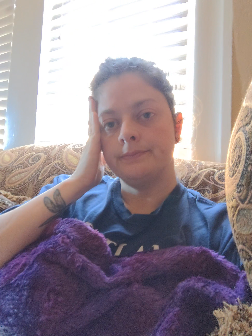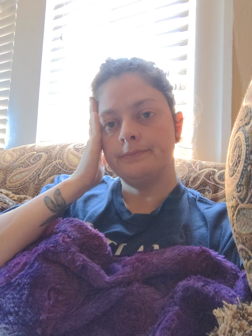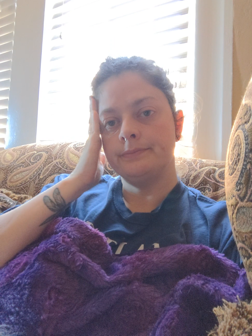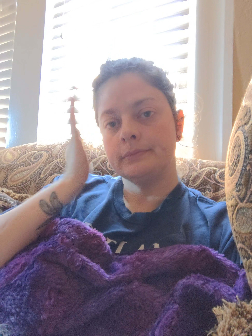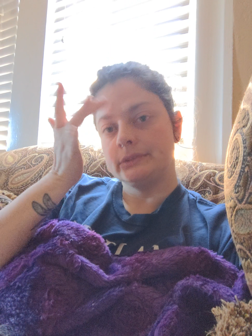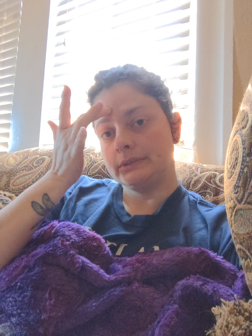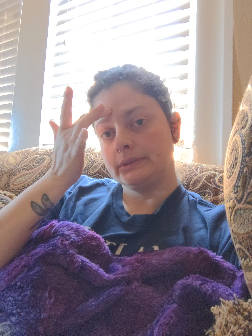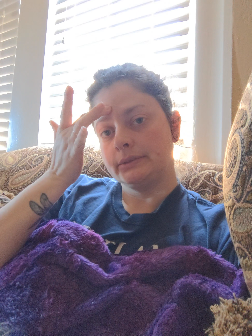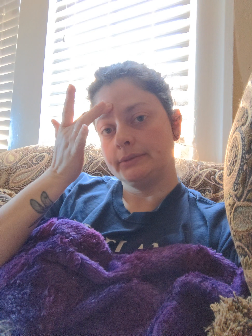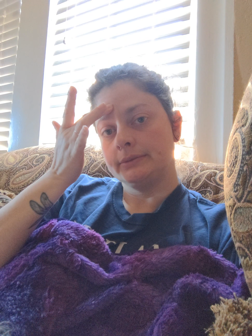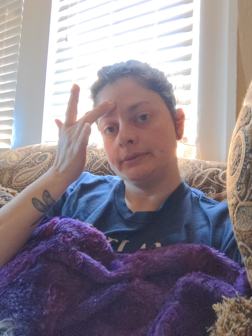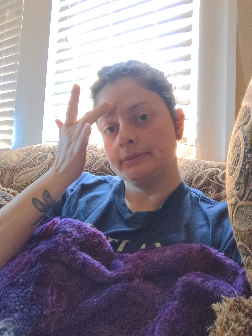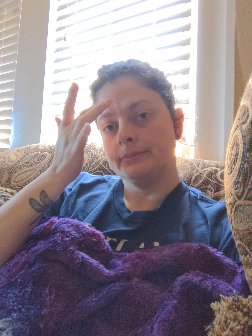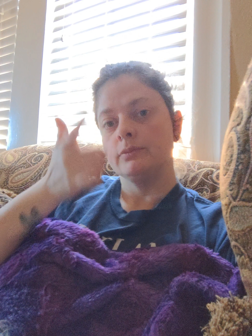sick